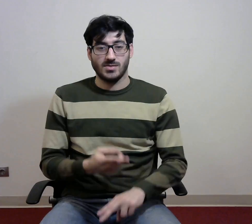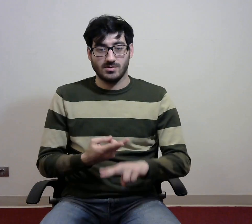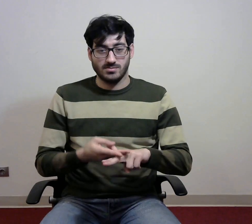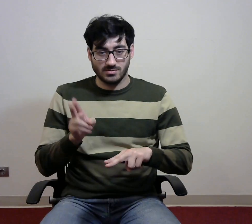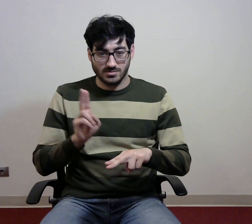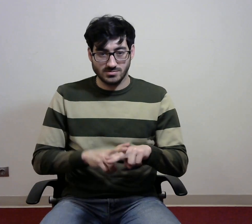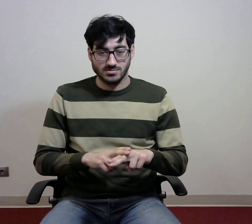bu